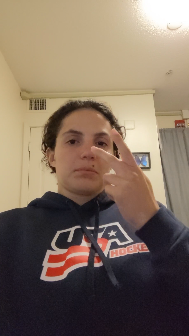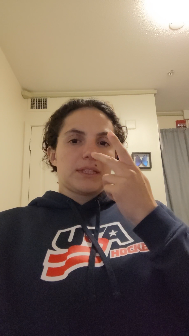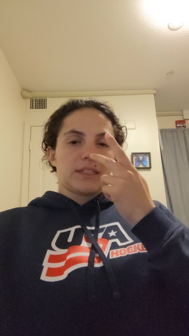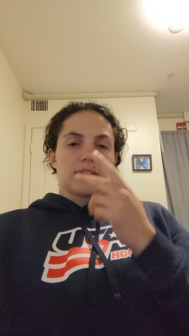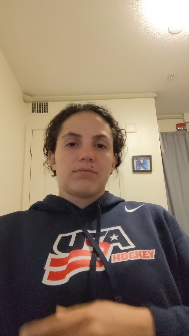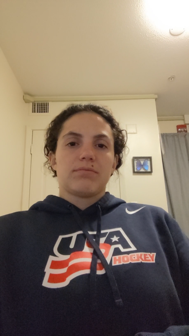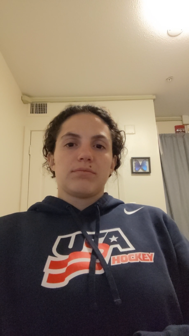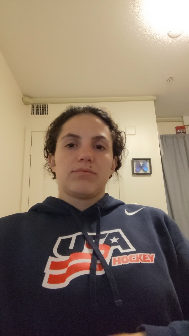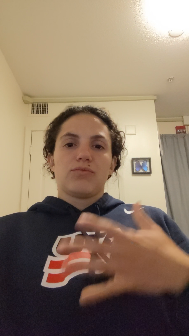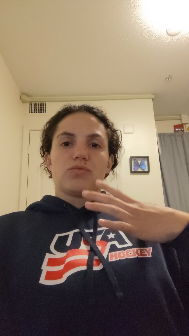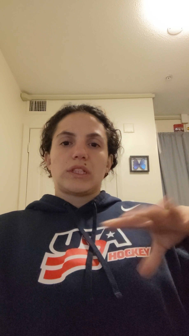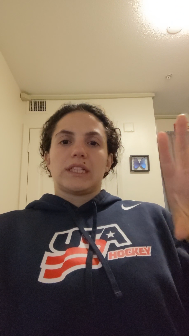dress